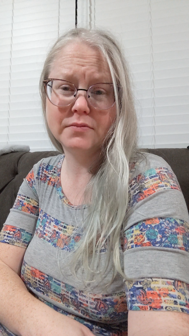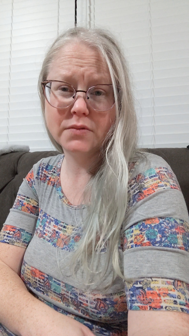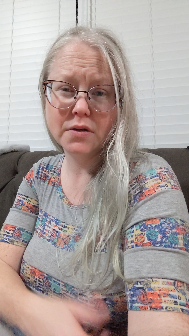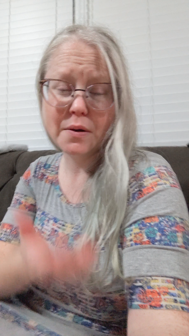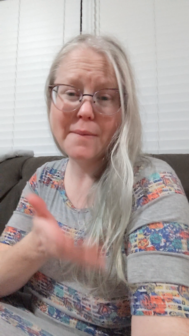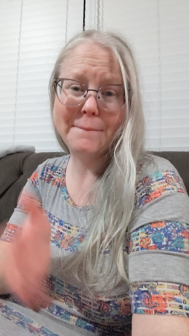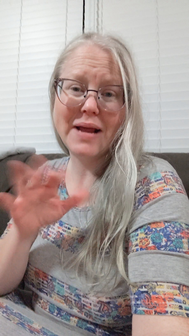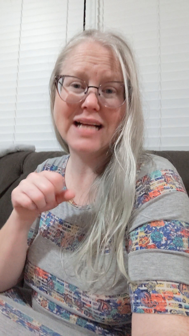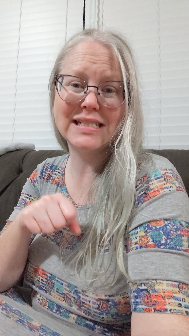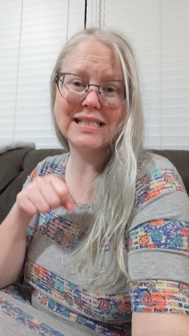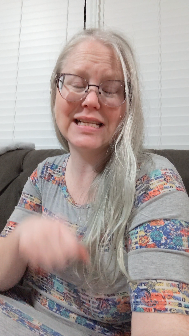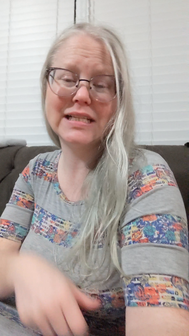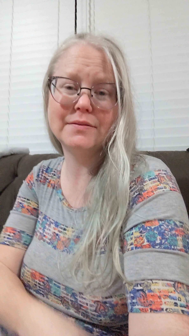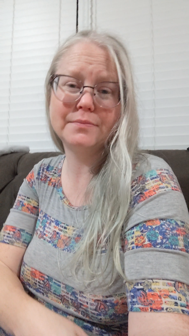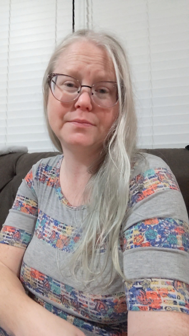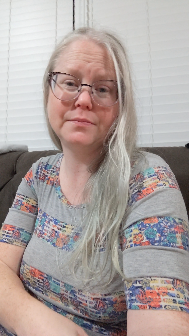basket